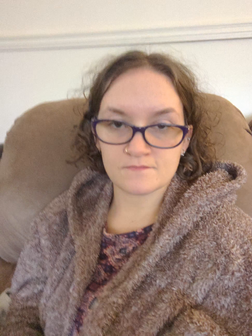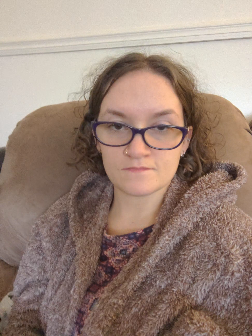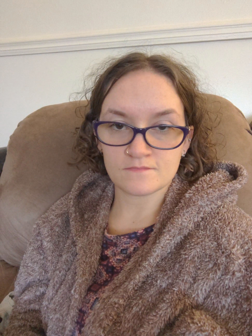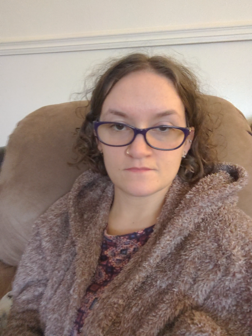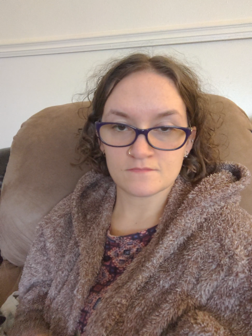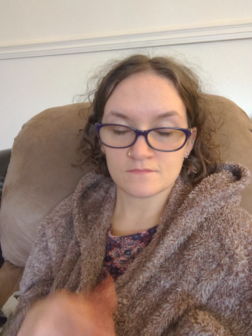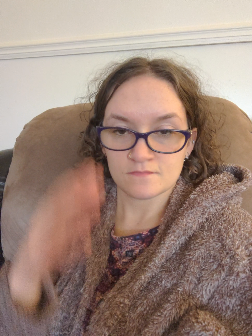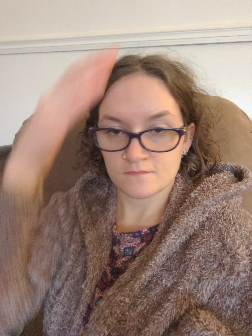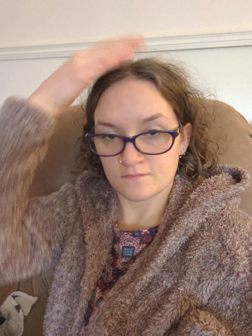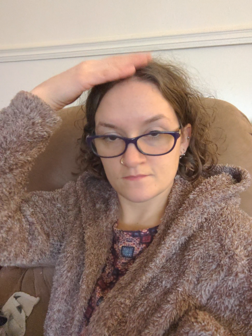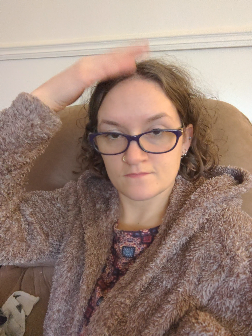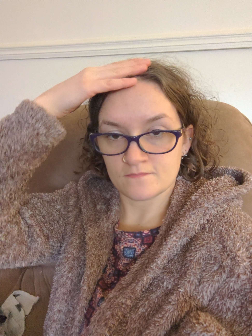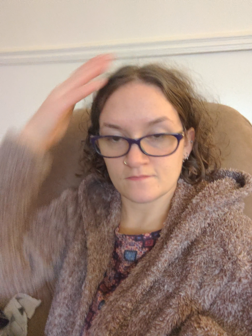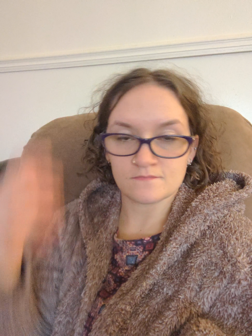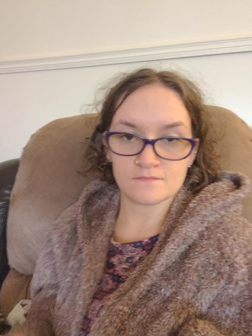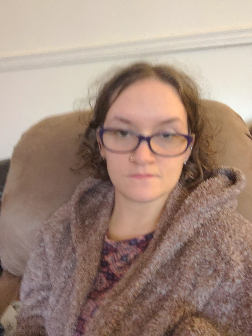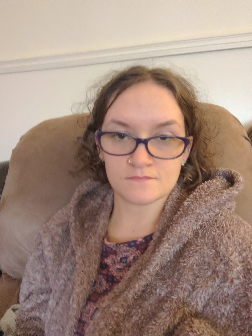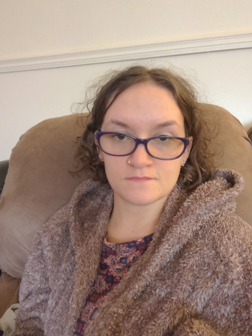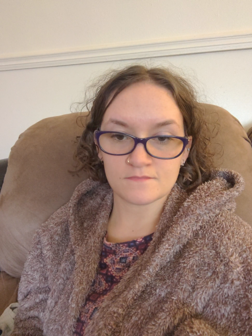hat